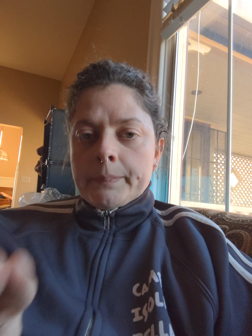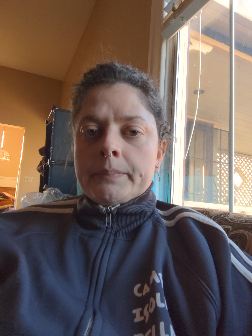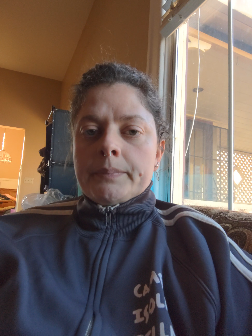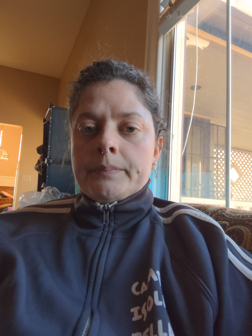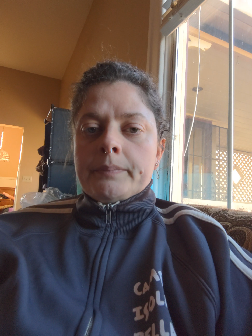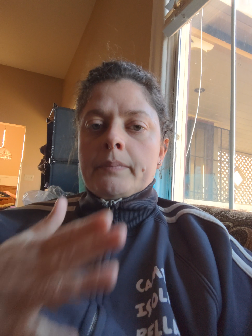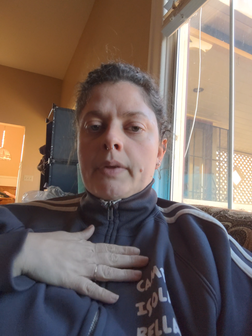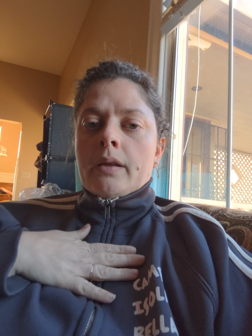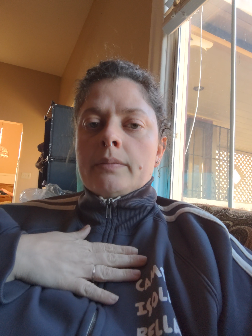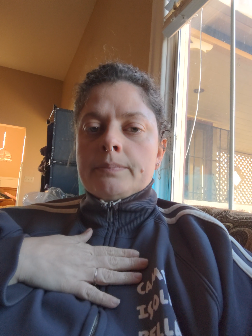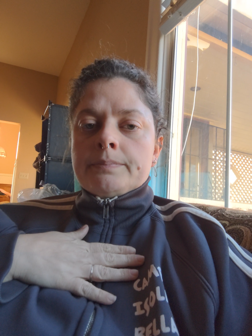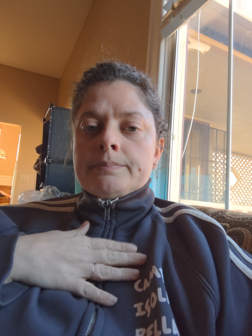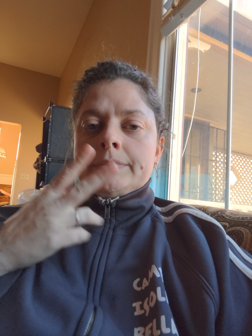my